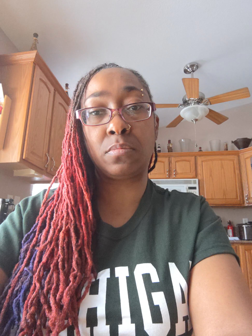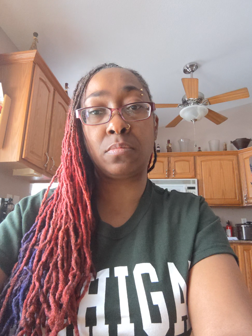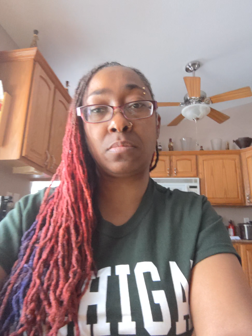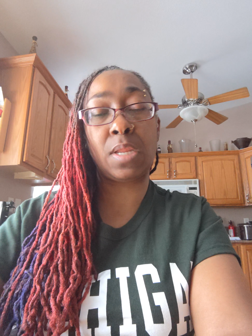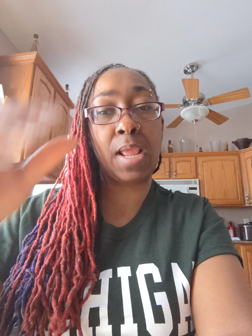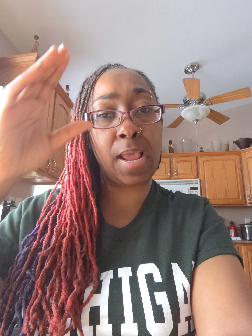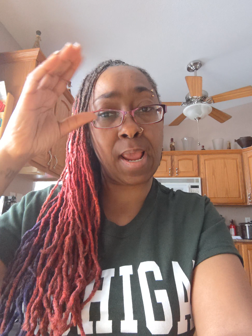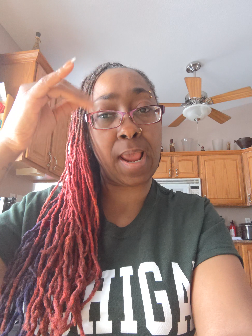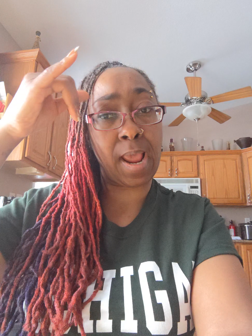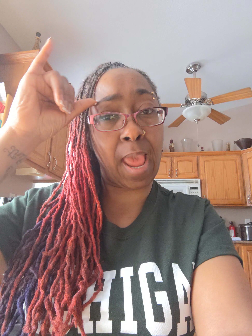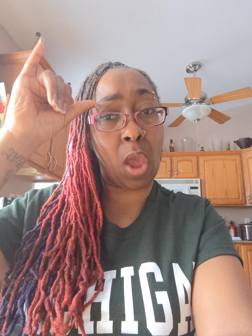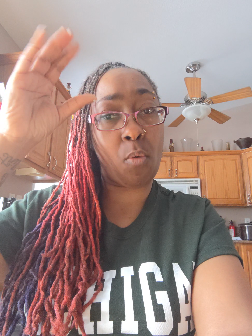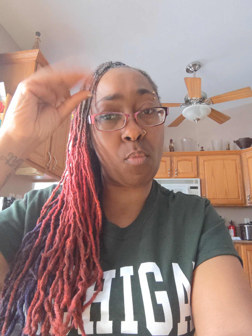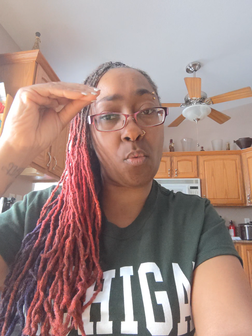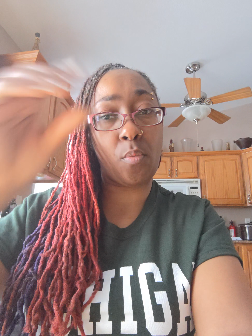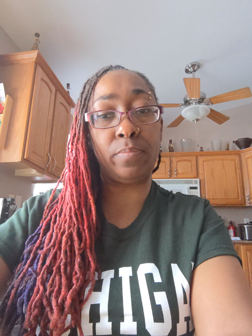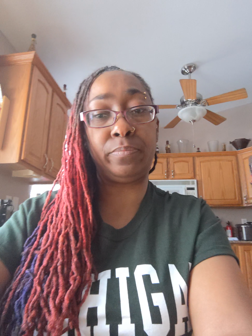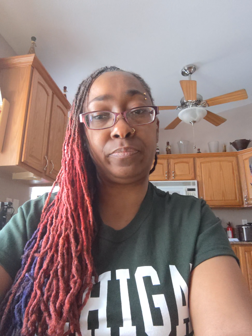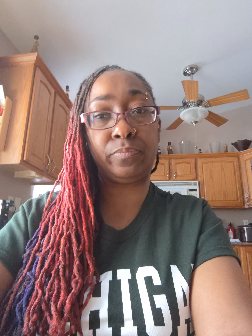cowboy